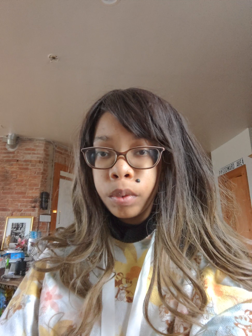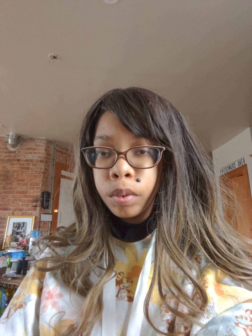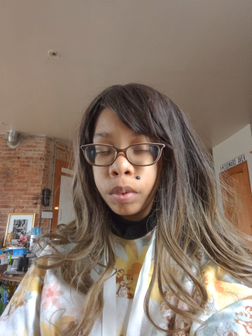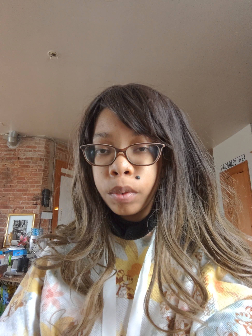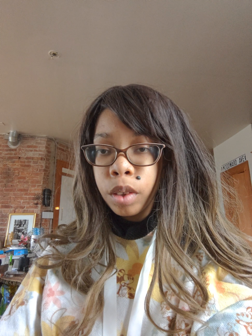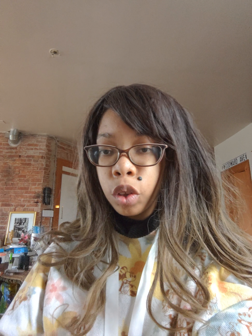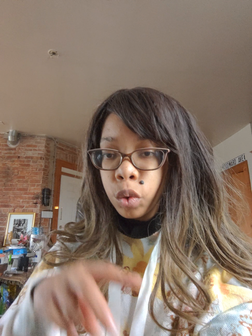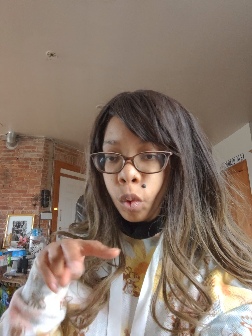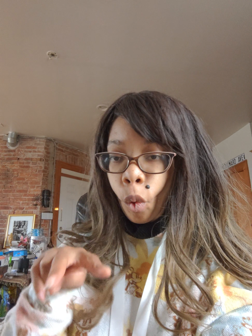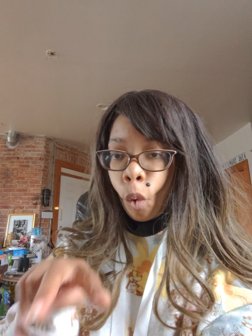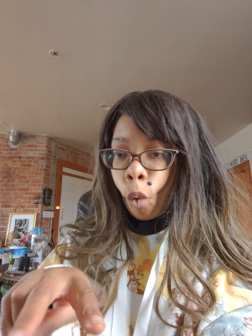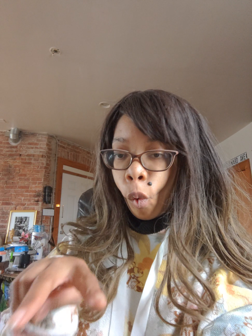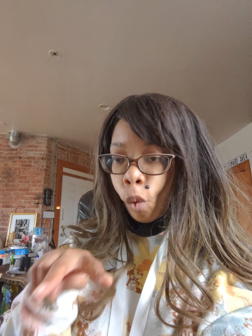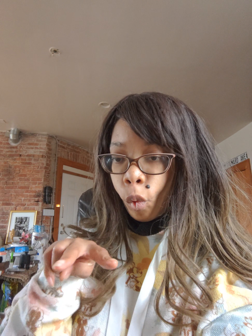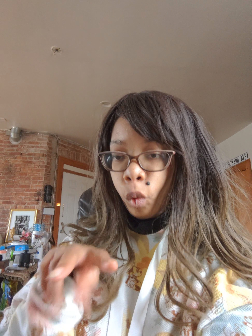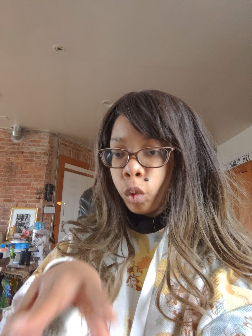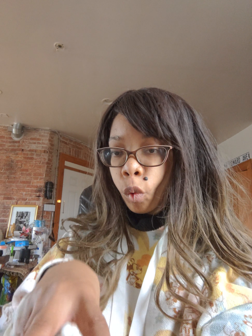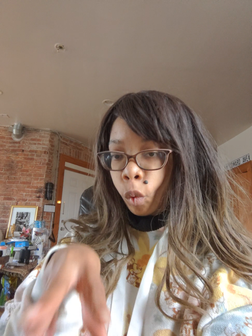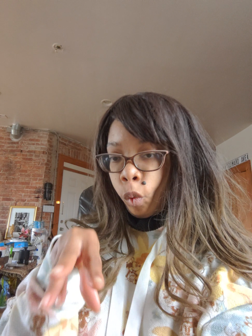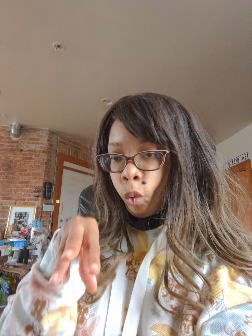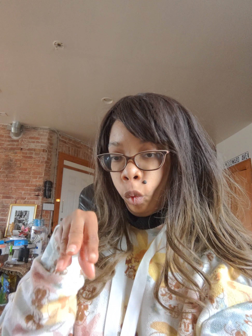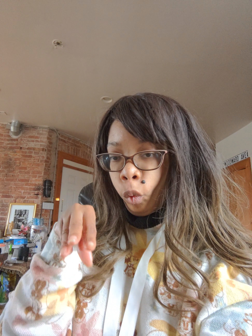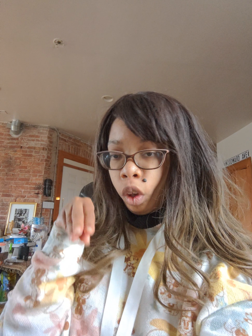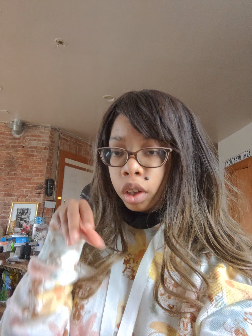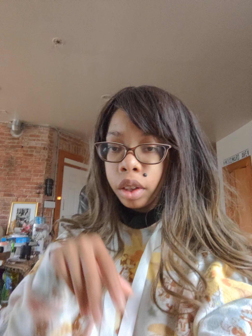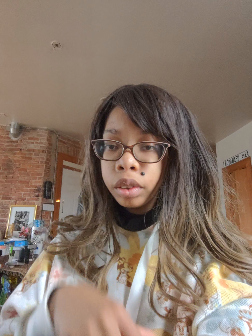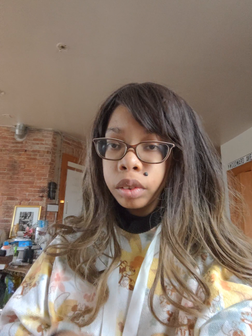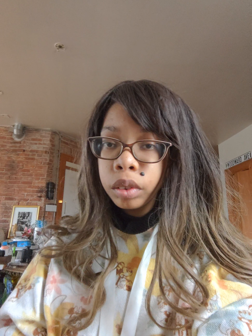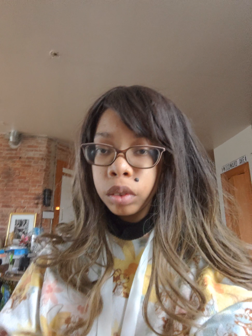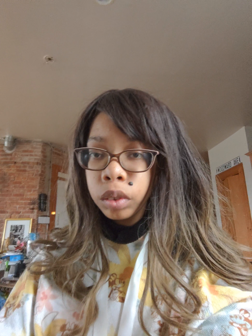vacuum